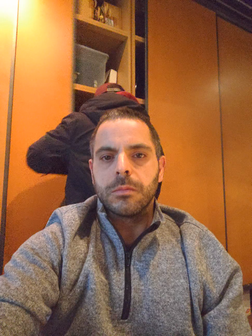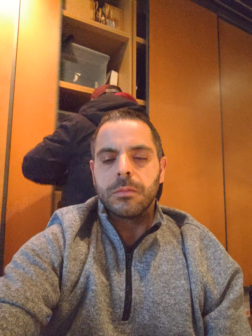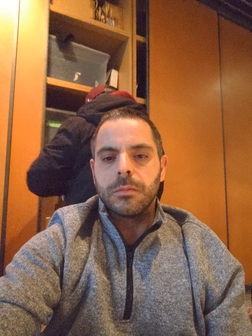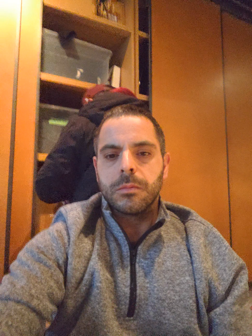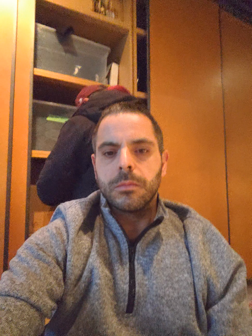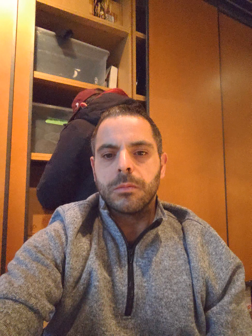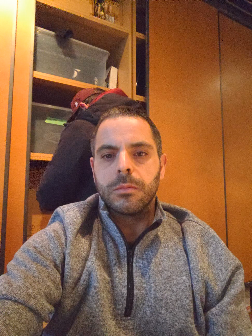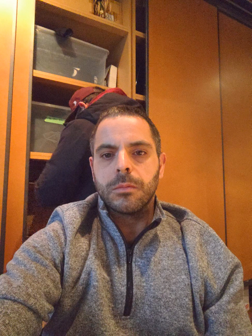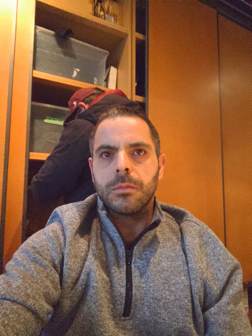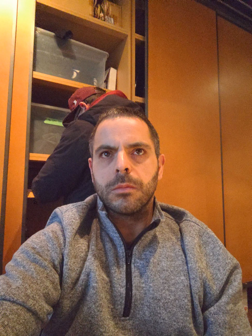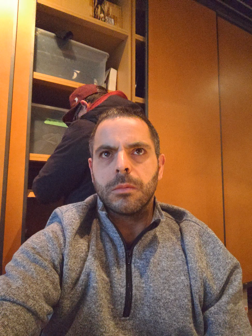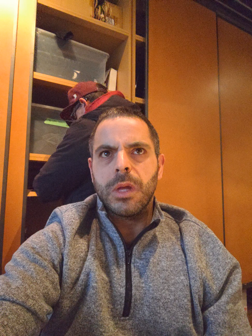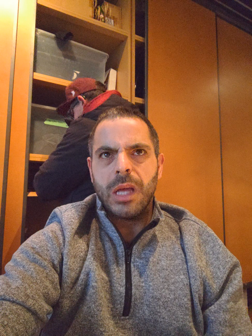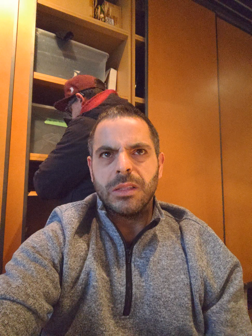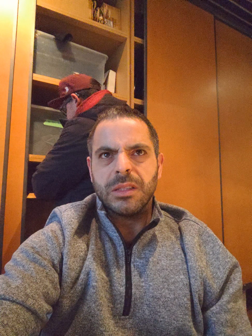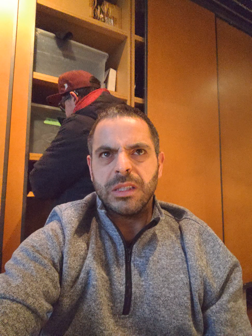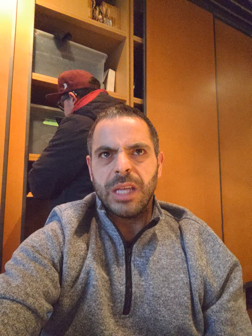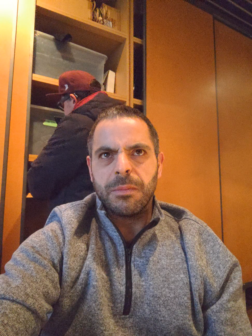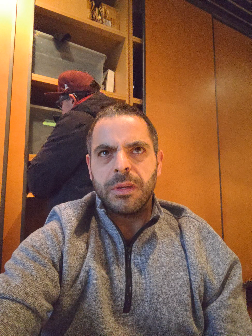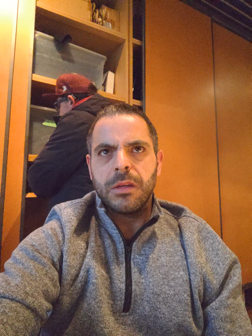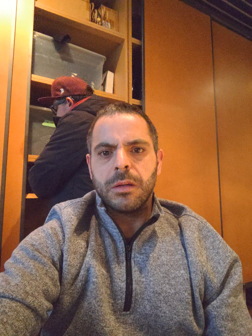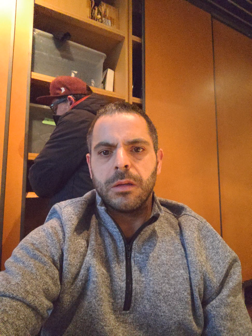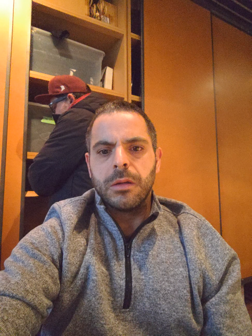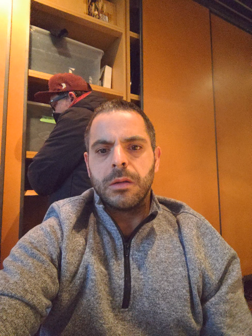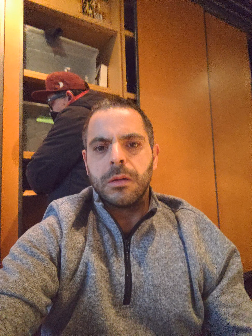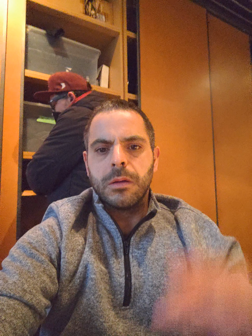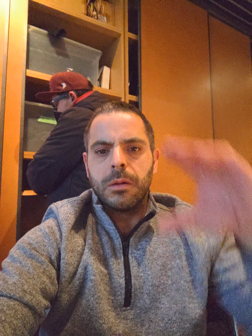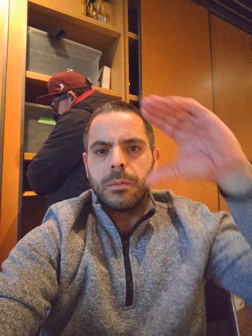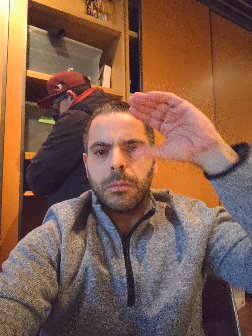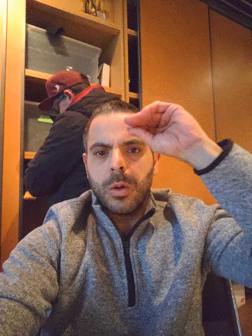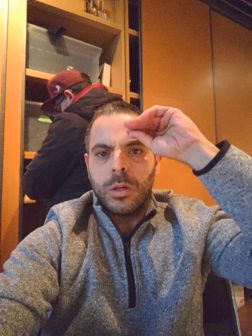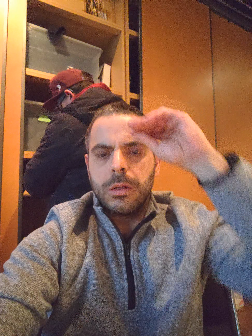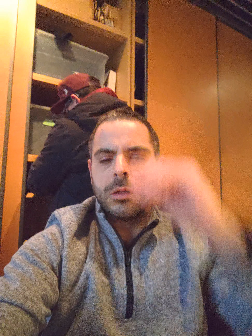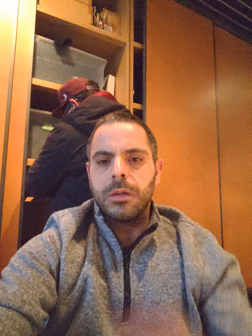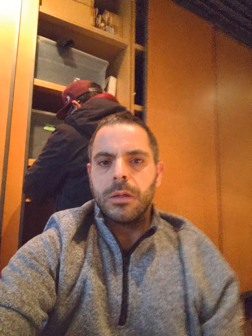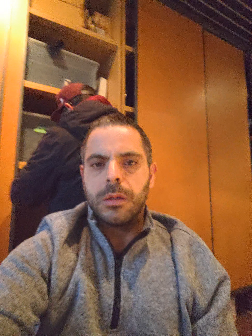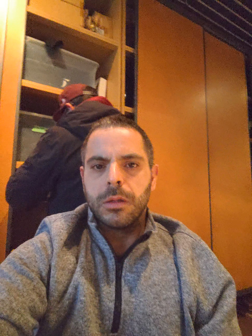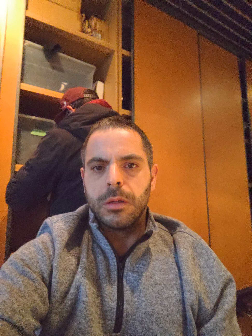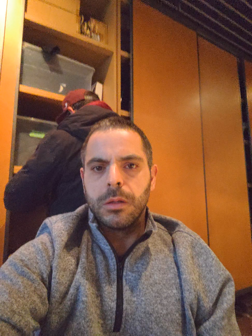boy